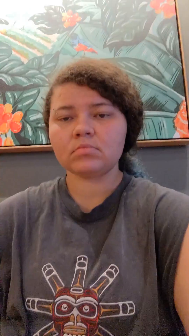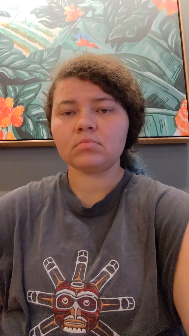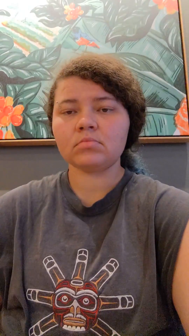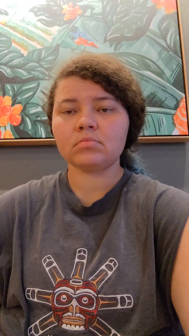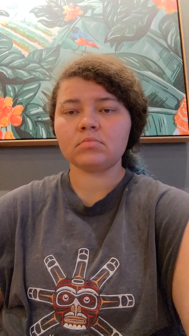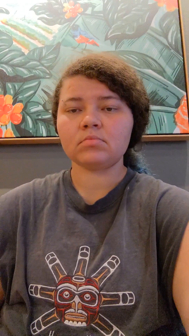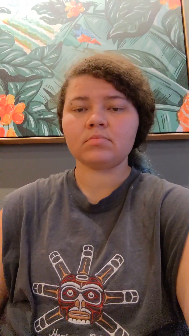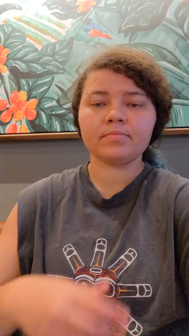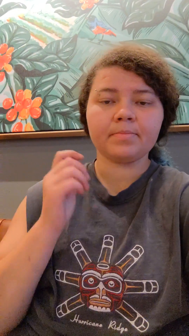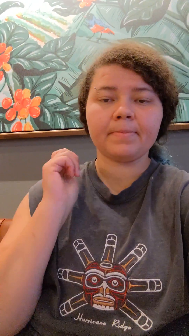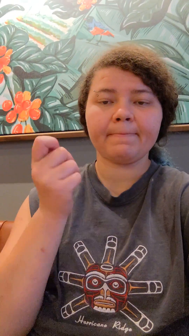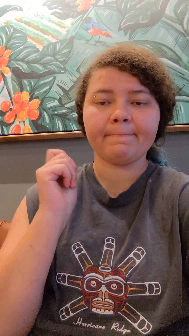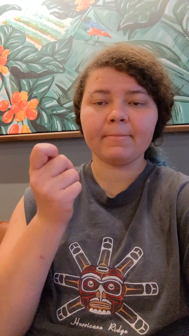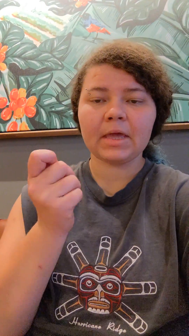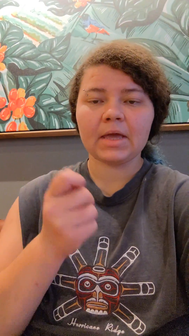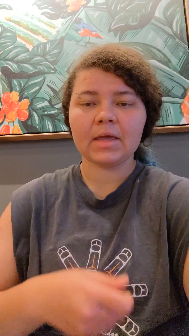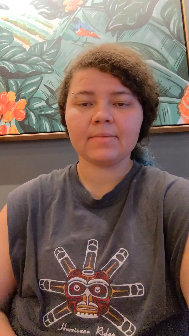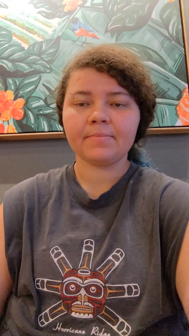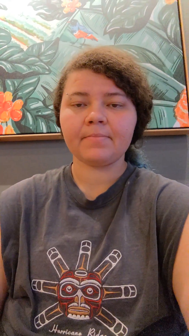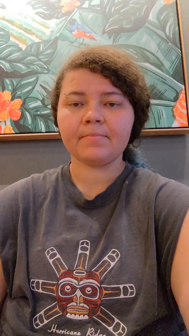bat